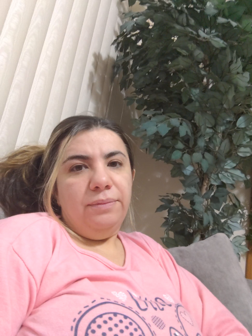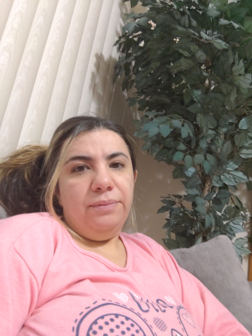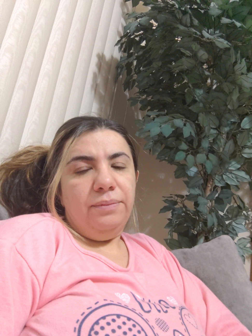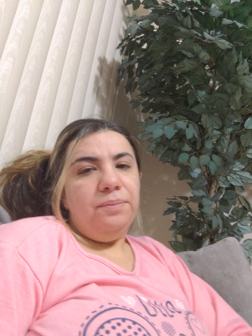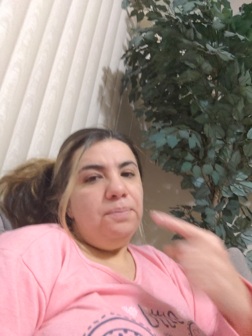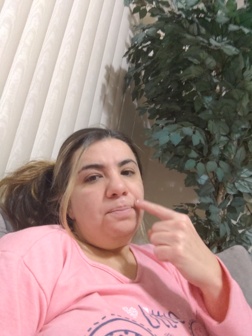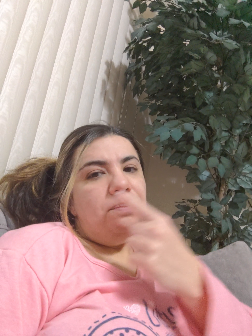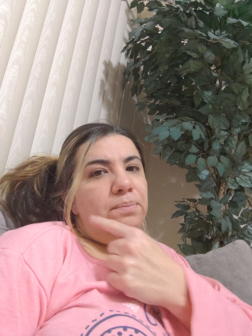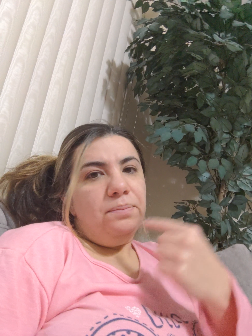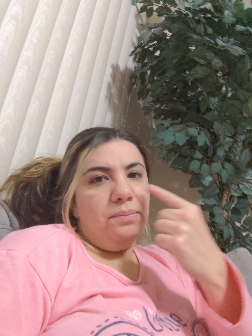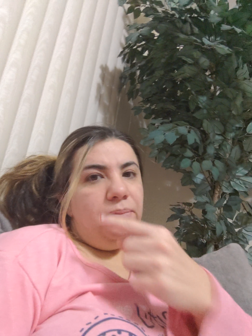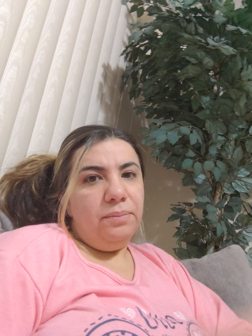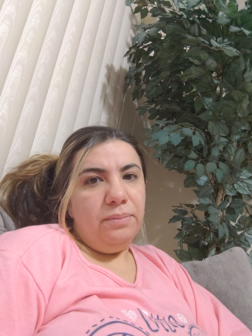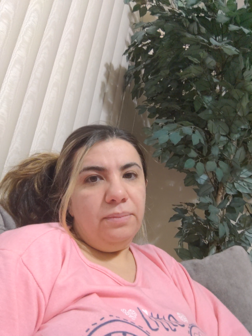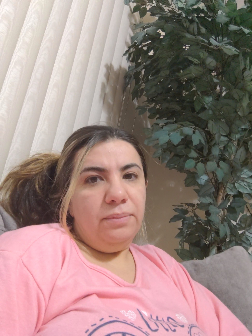lips